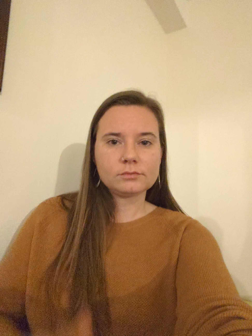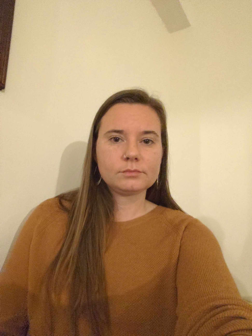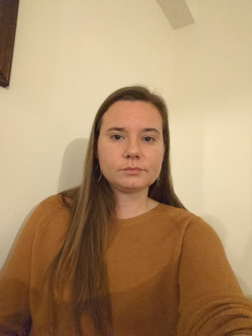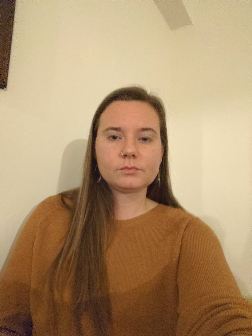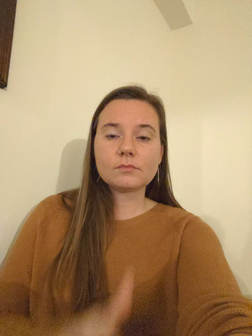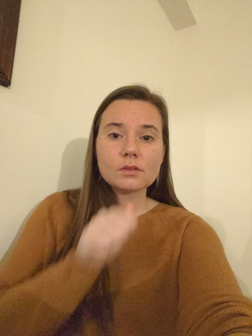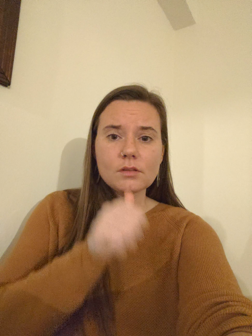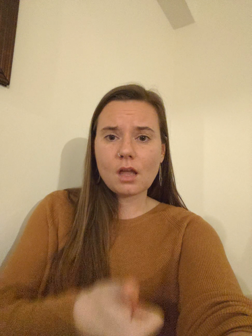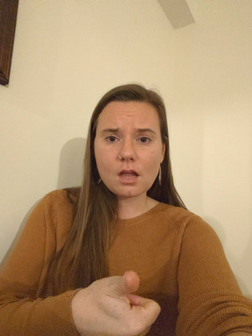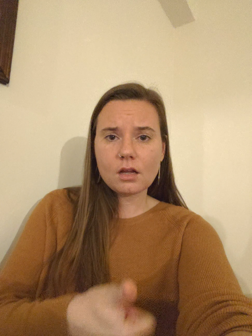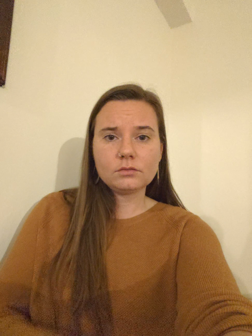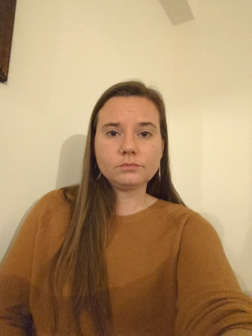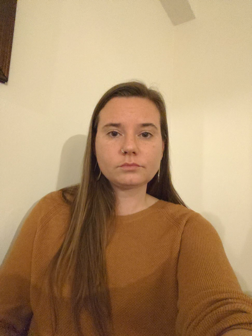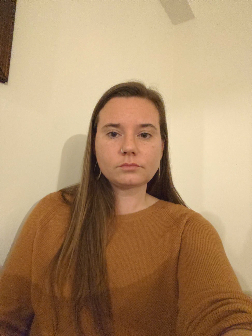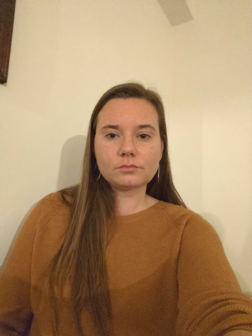not